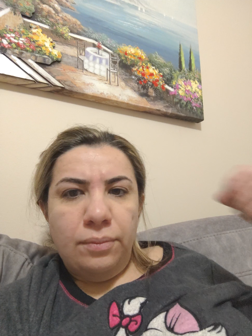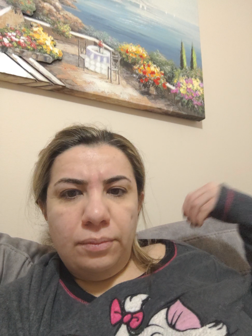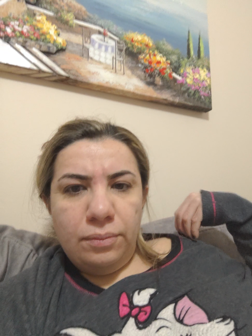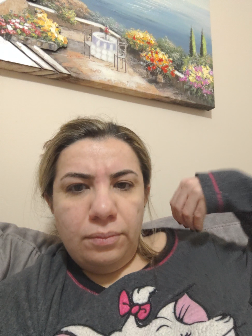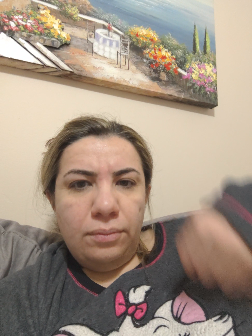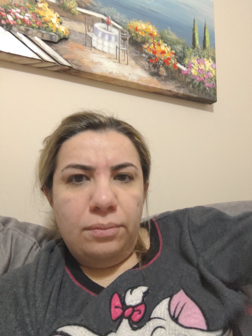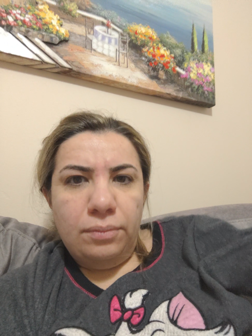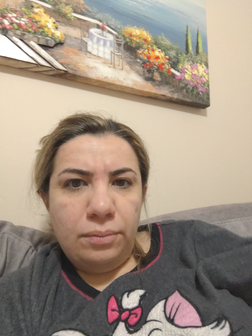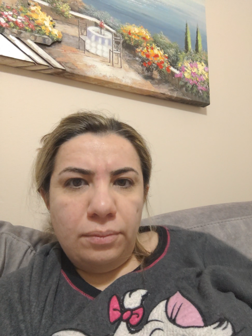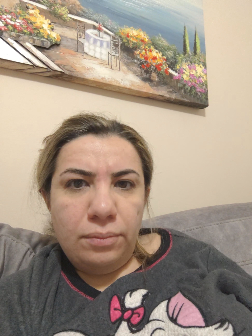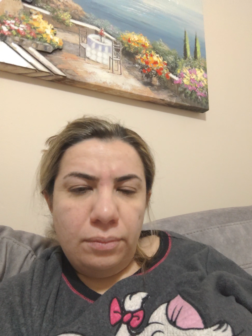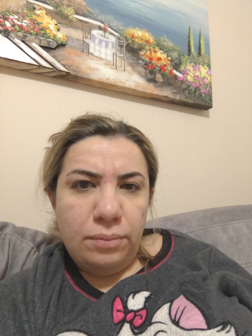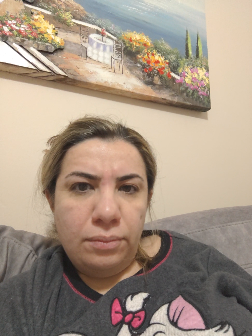jacket